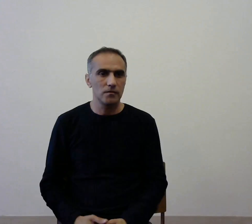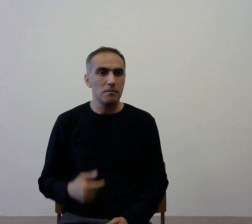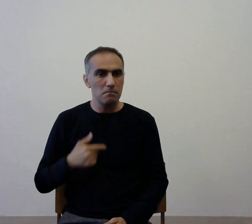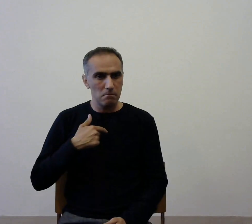mən